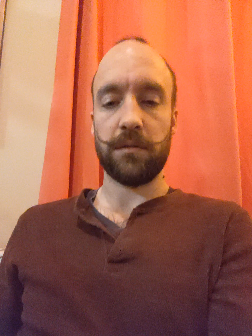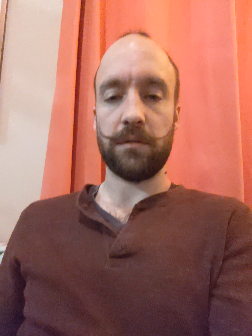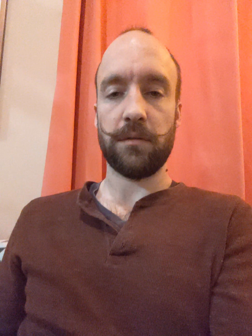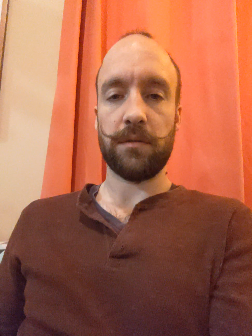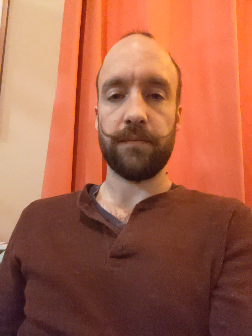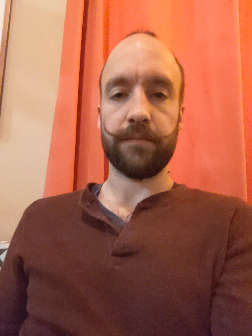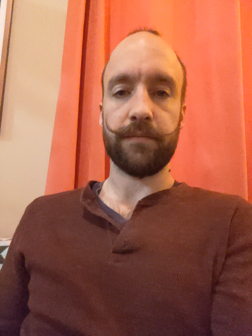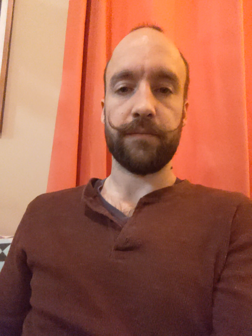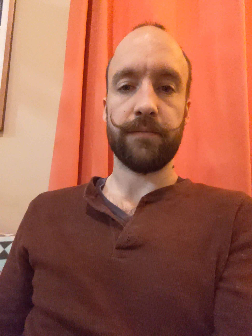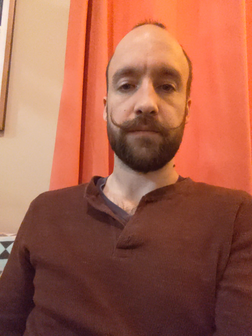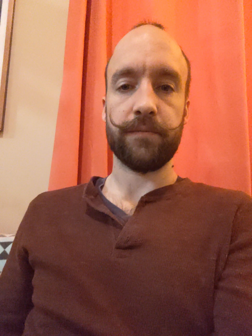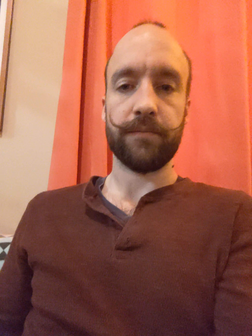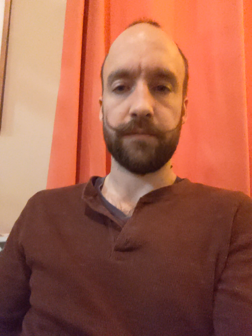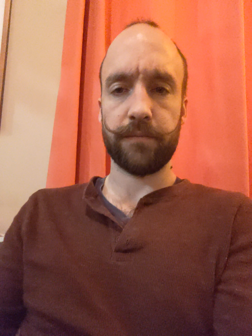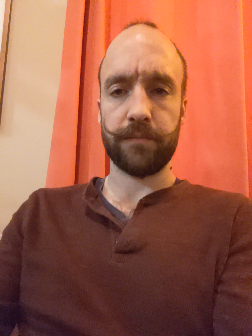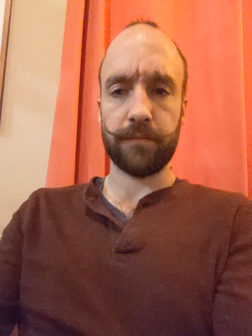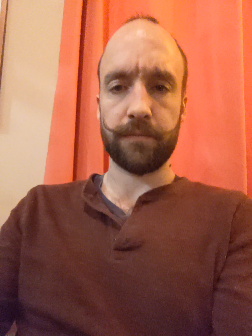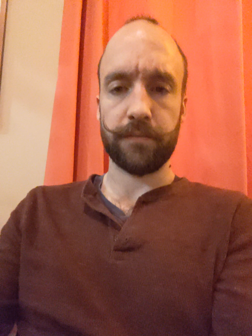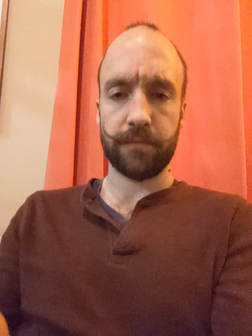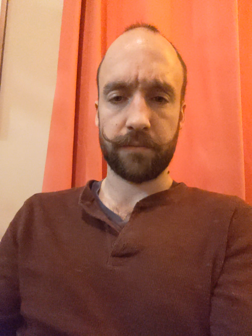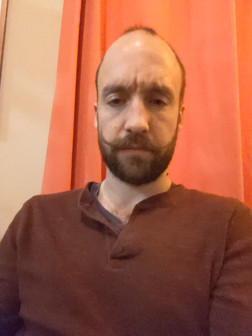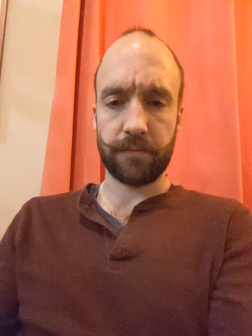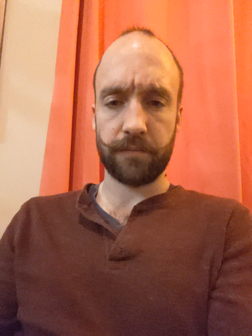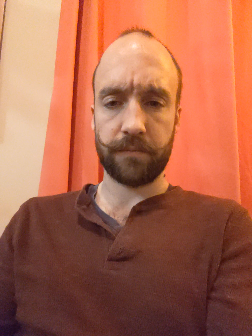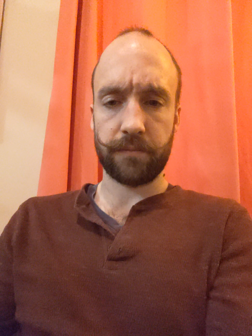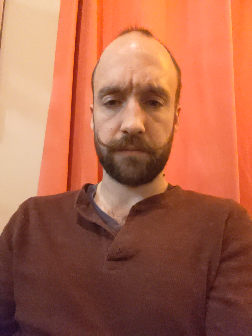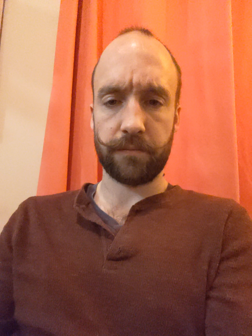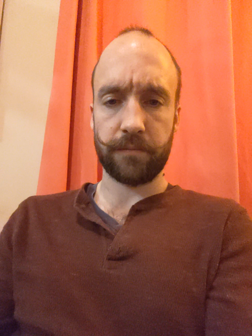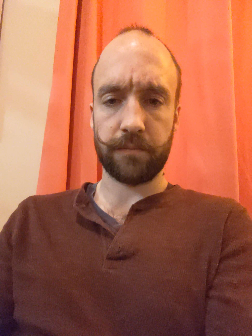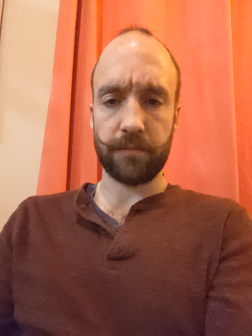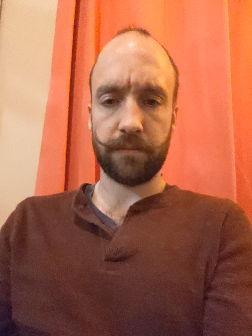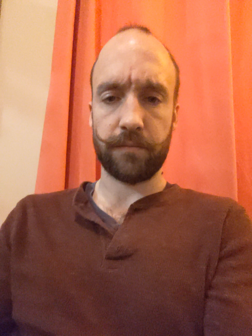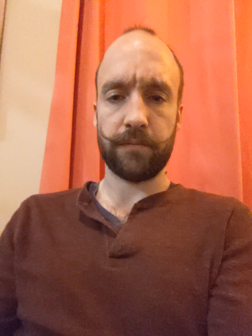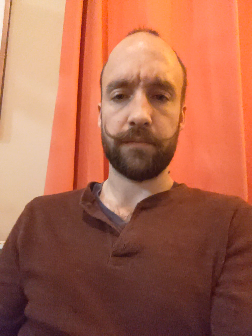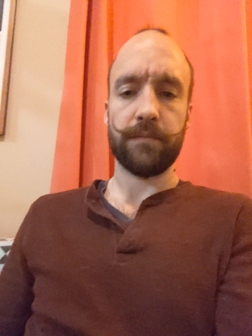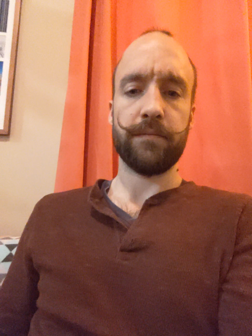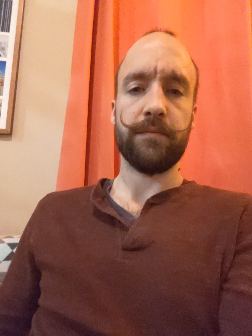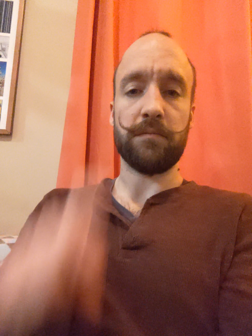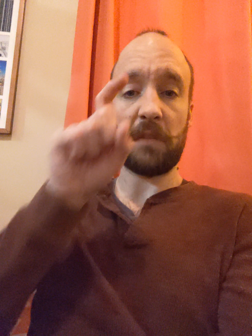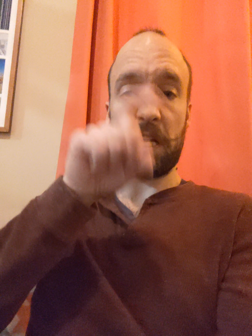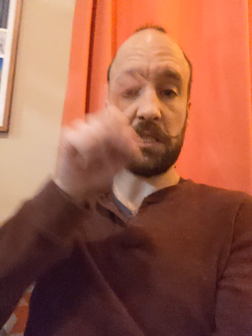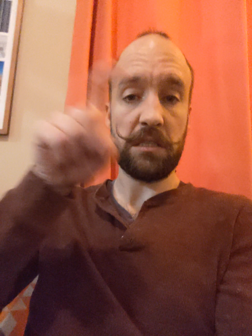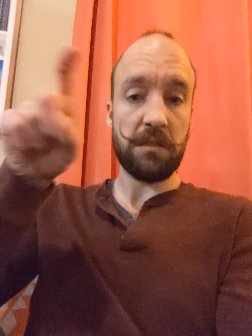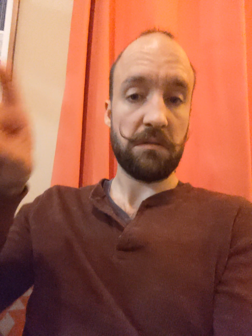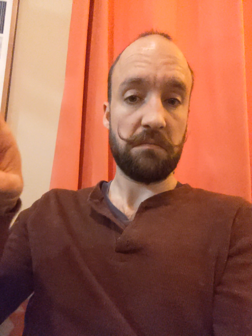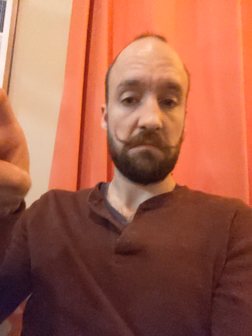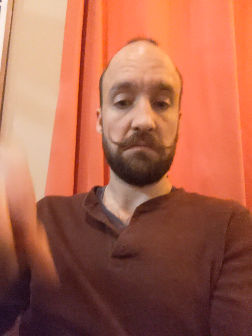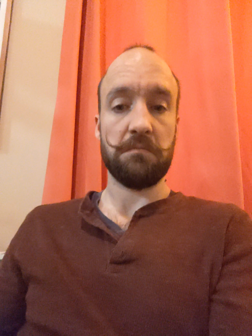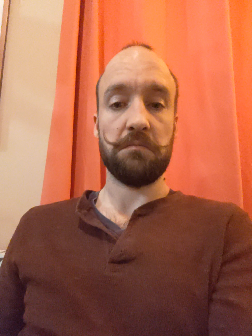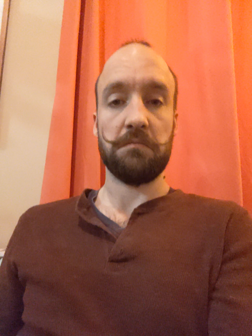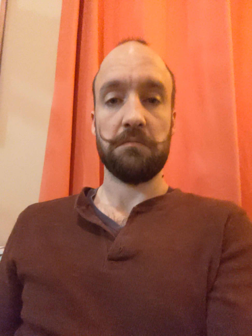closet